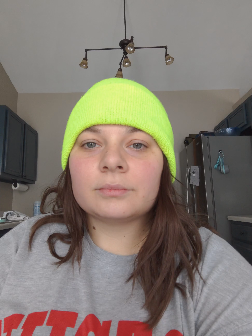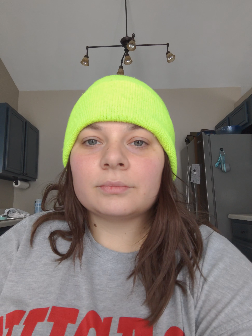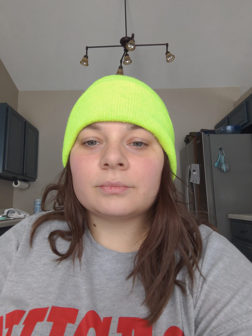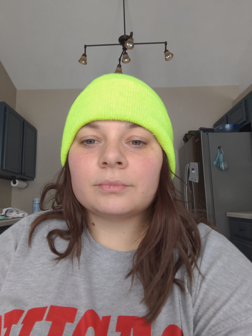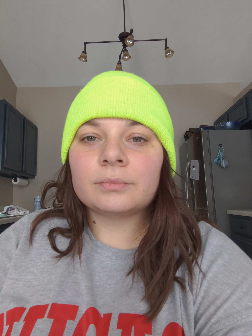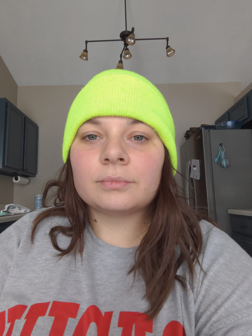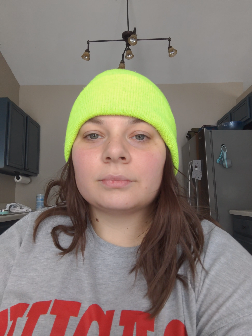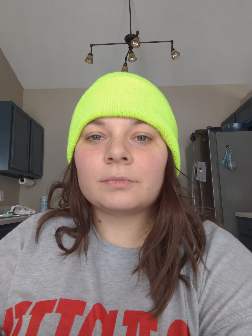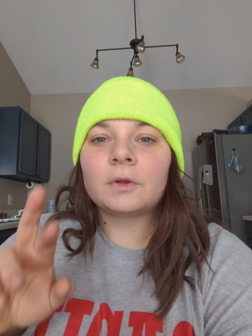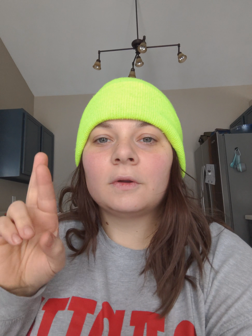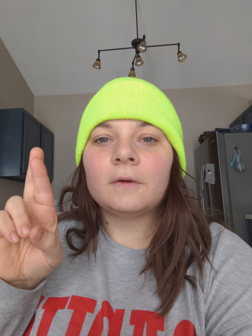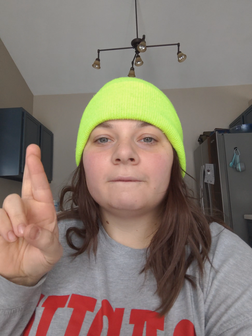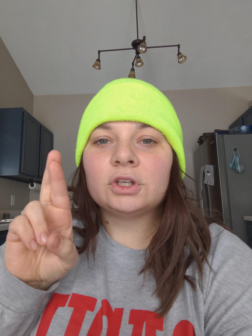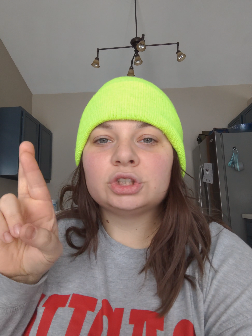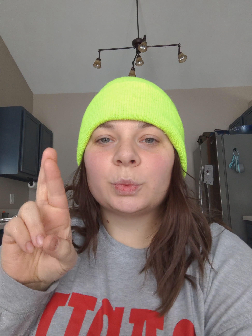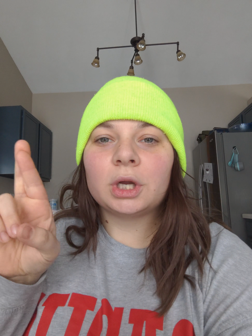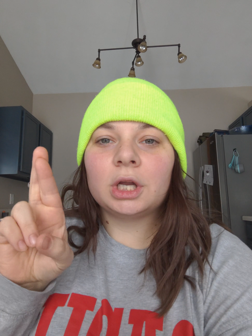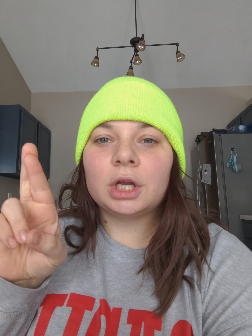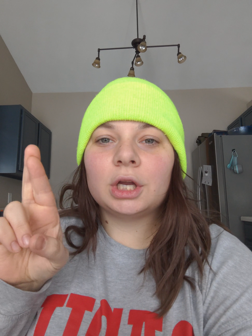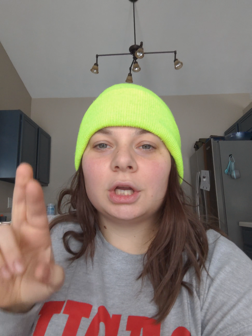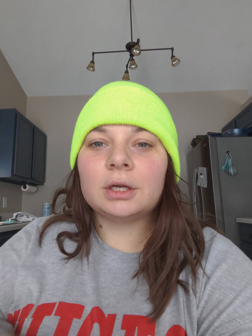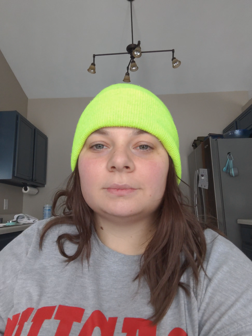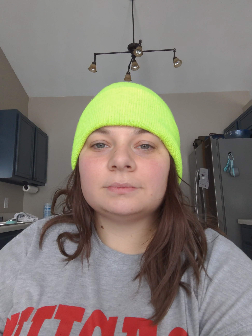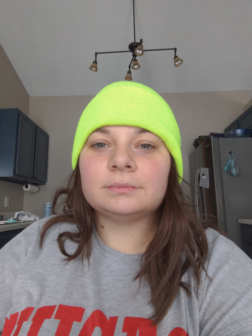refrigerator